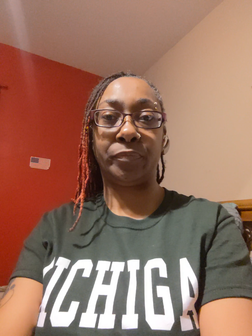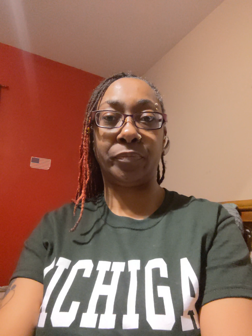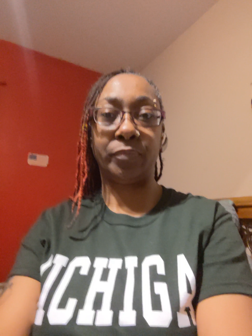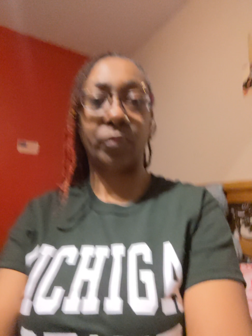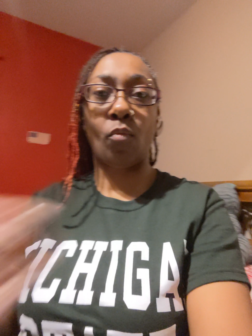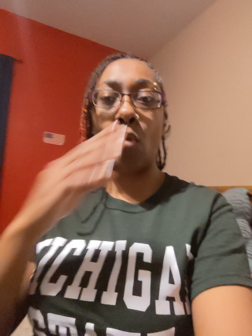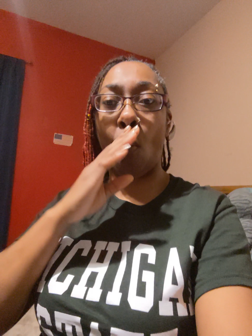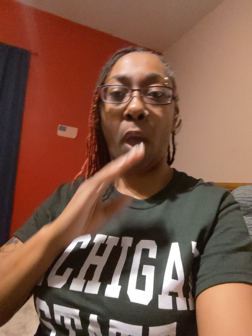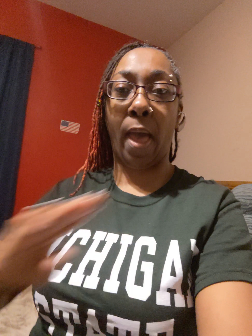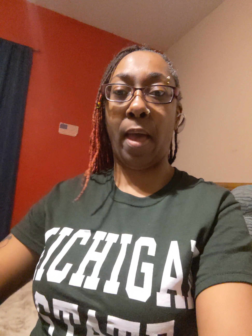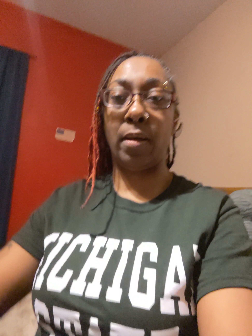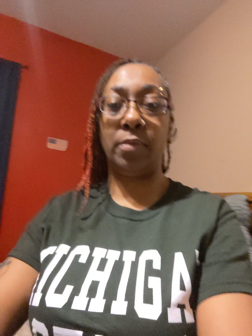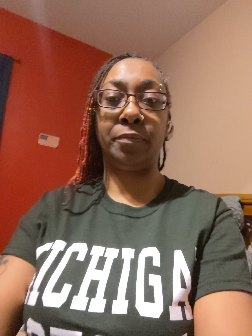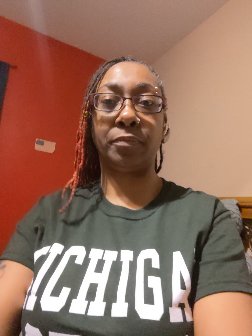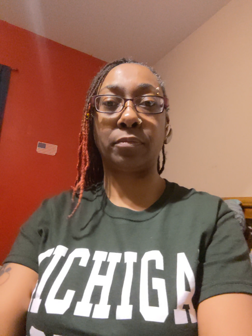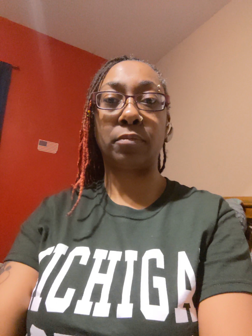quiet